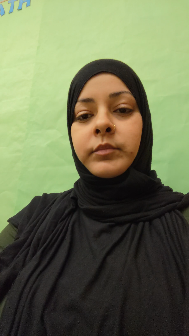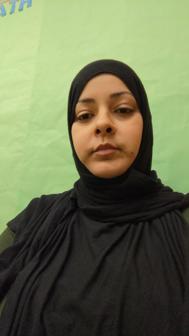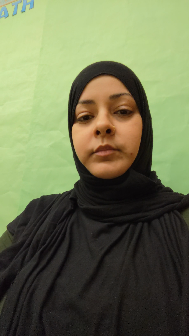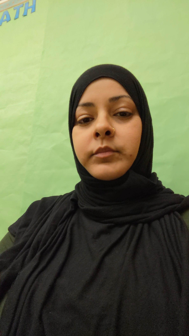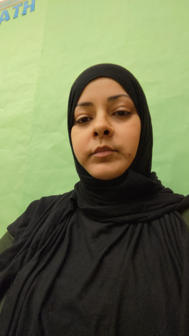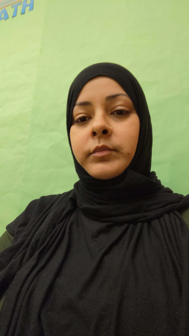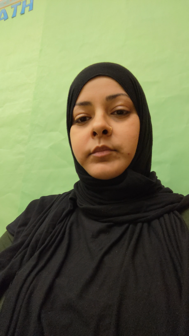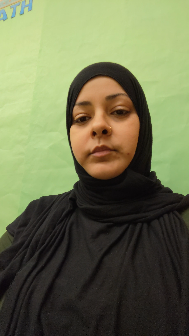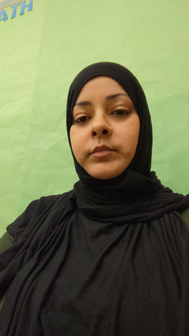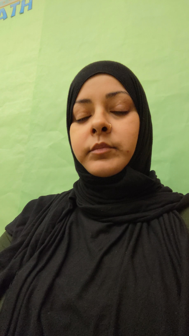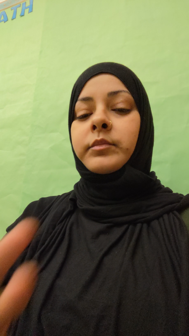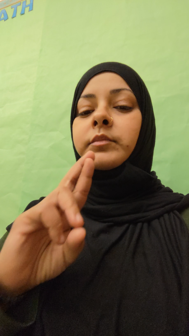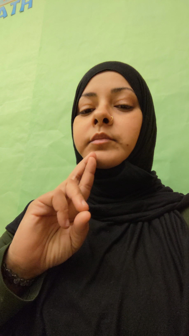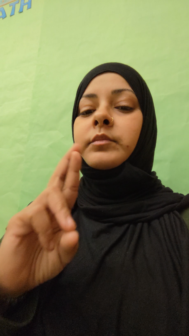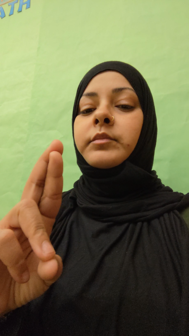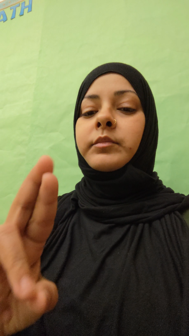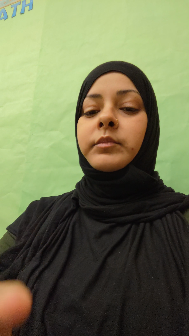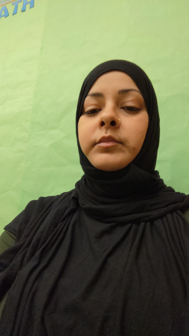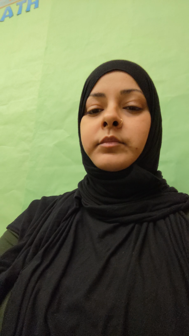are